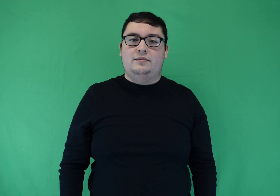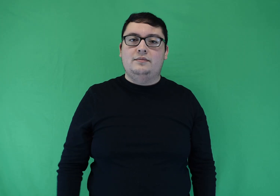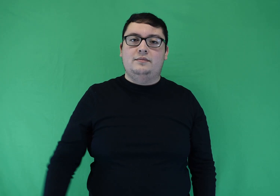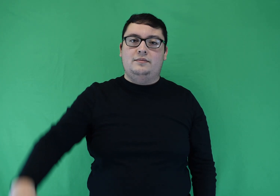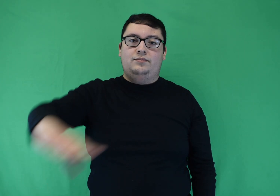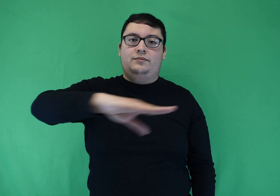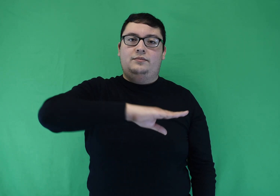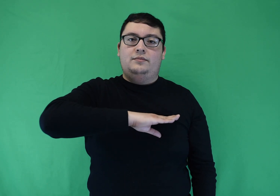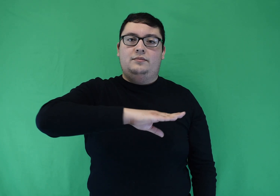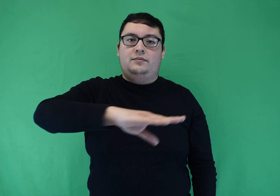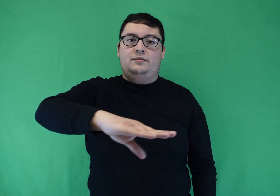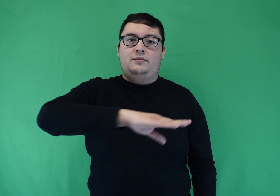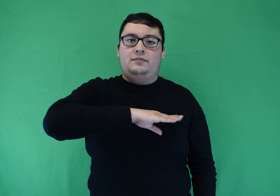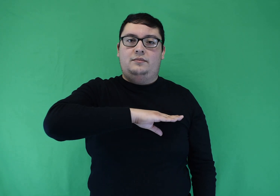haber